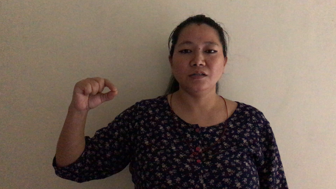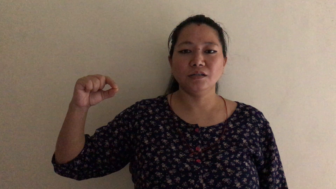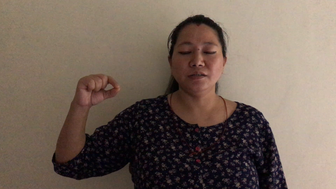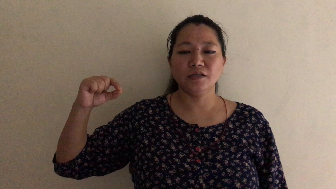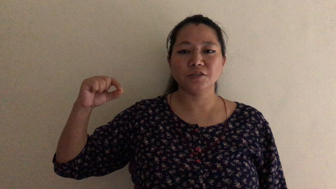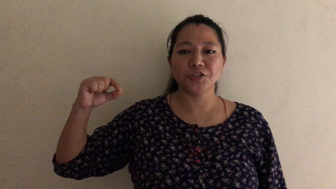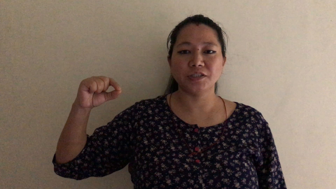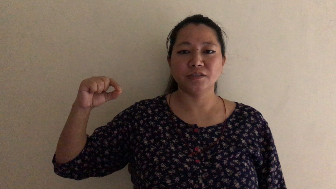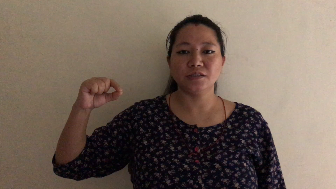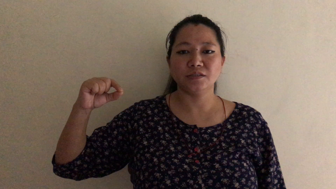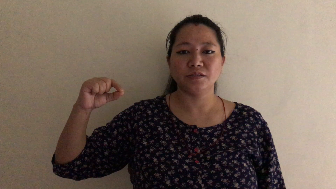क्ष